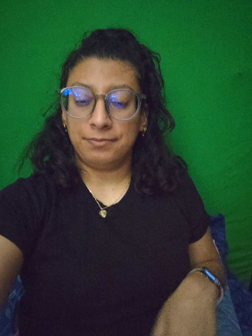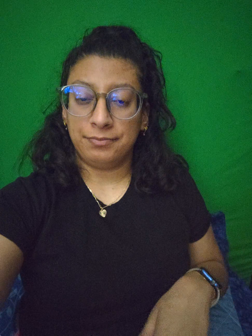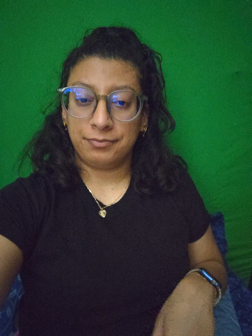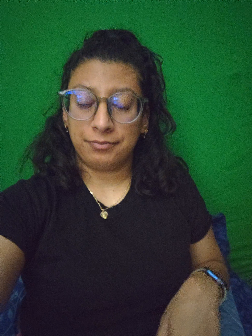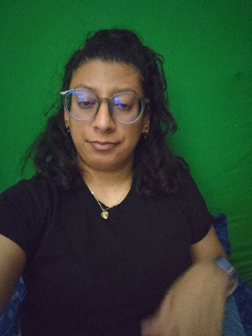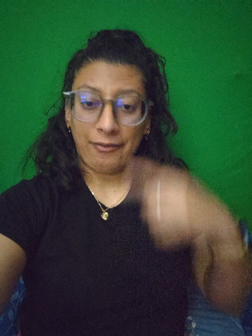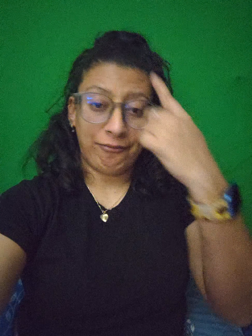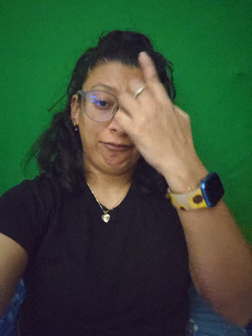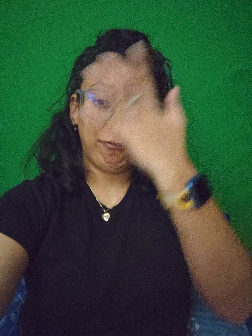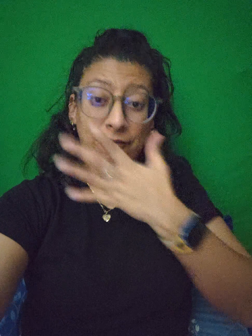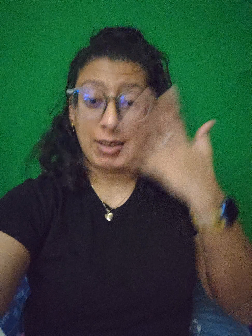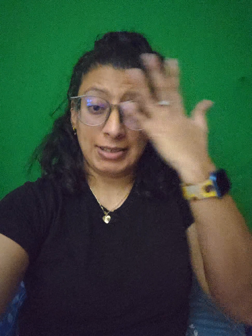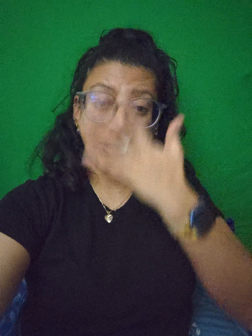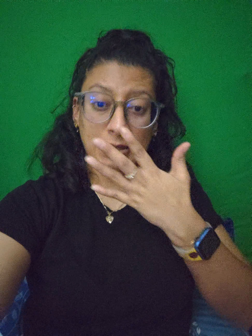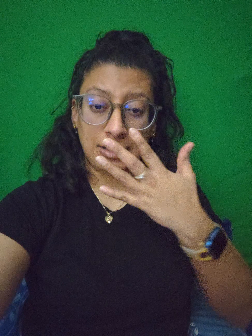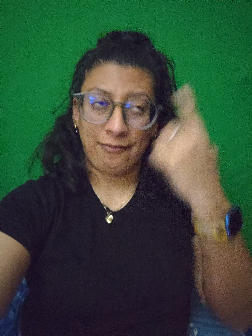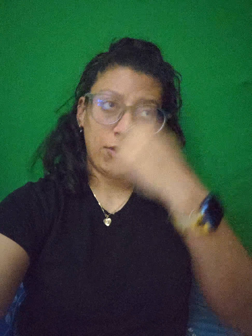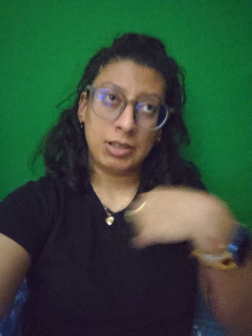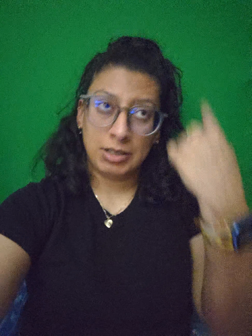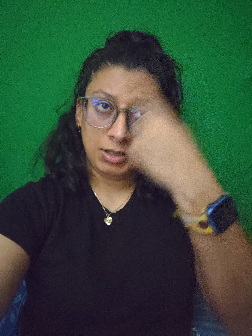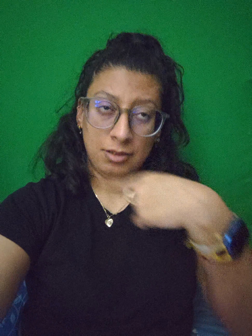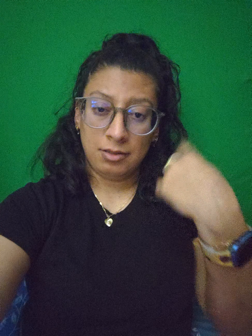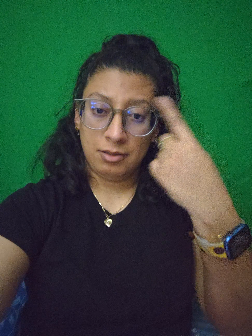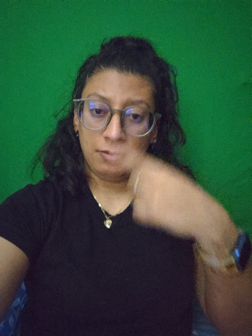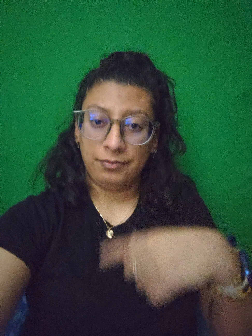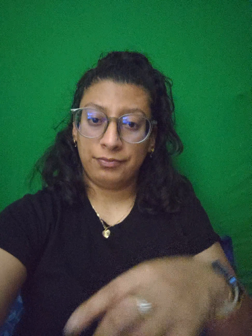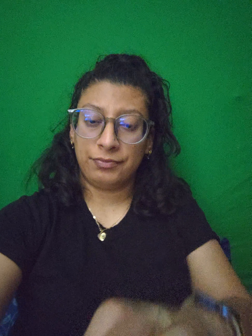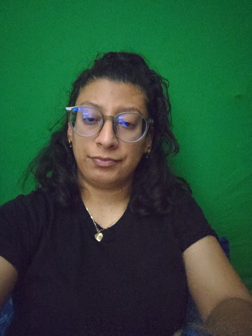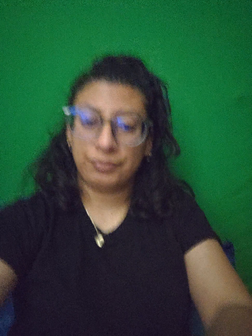face